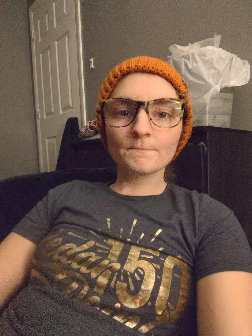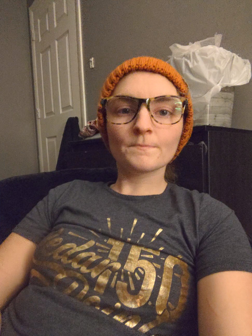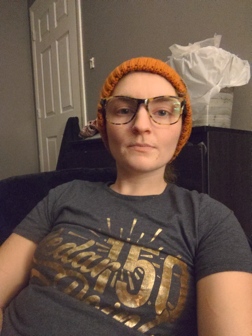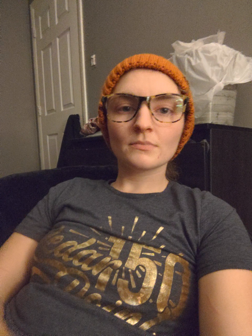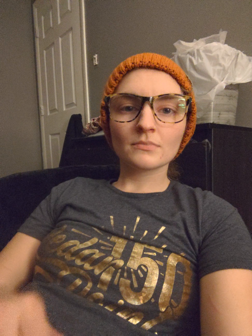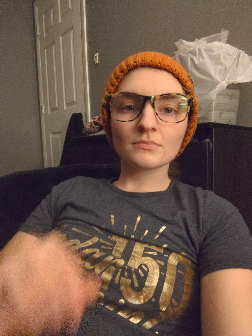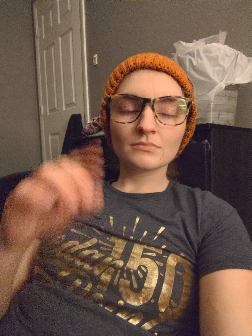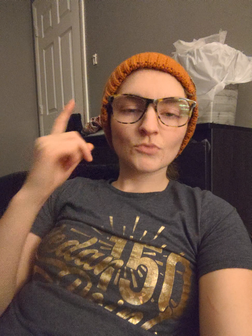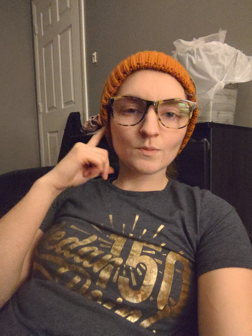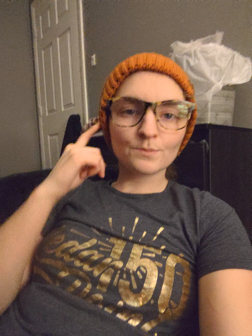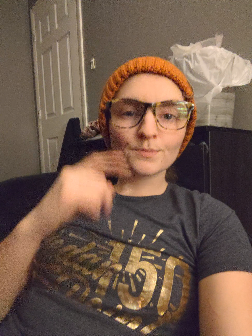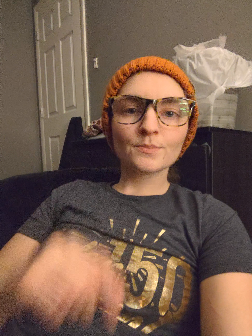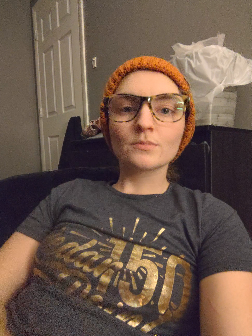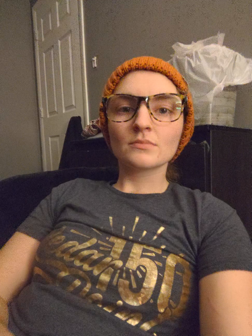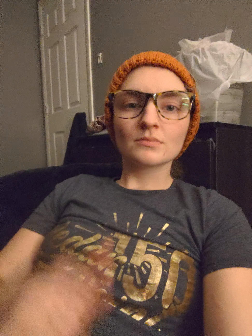ear